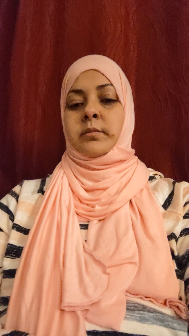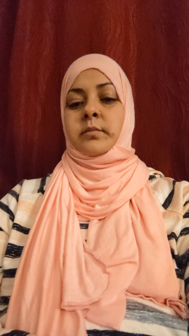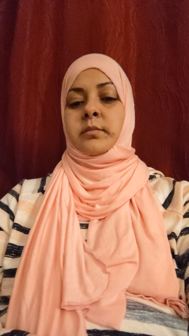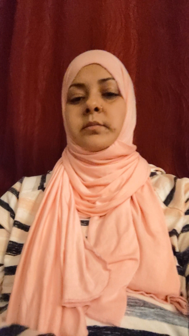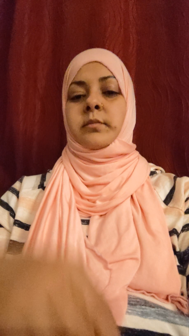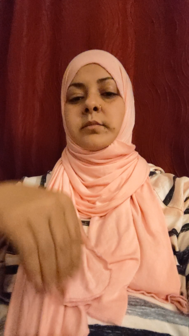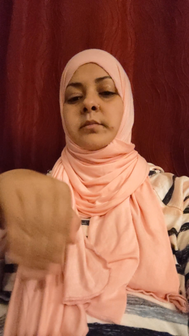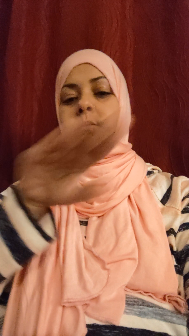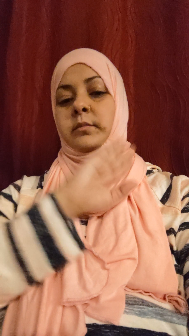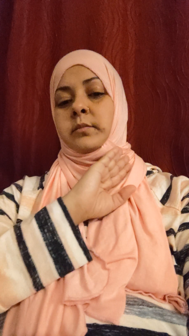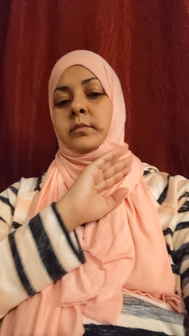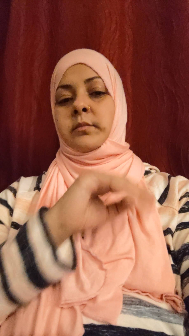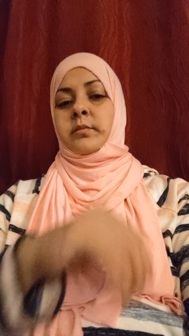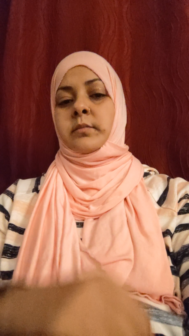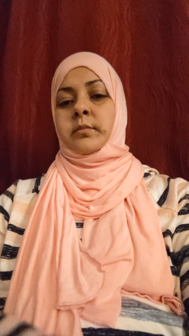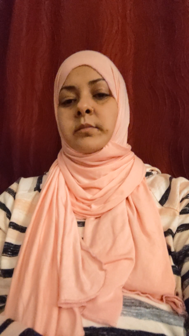scarf